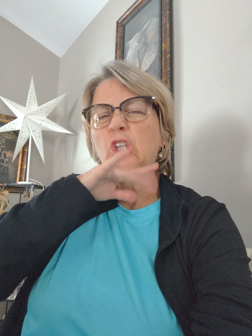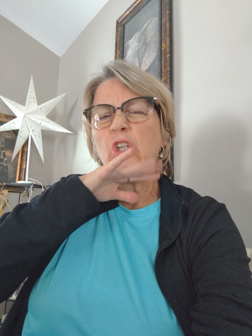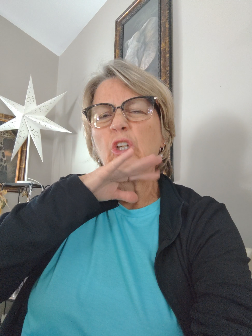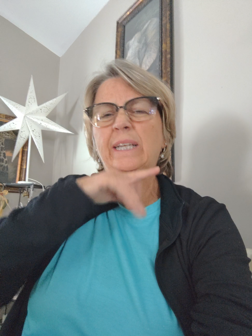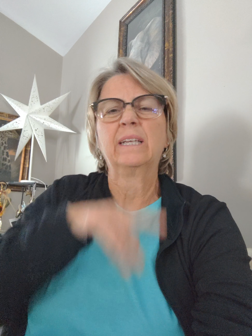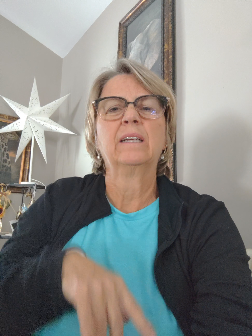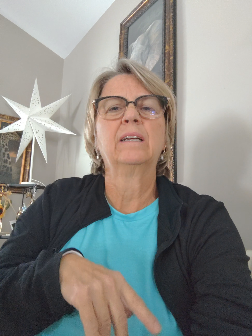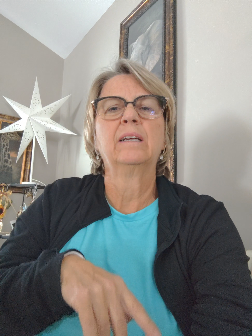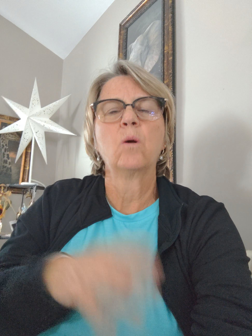dirty